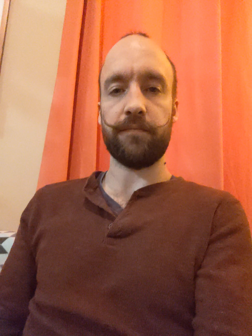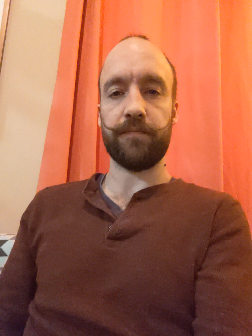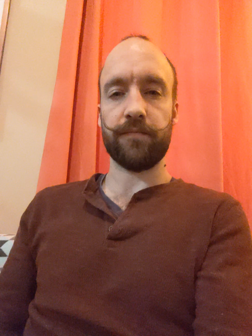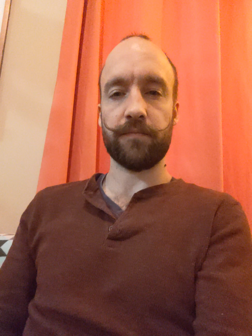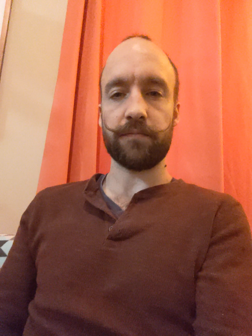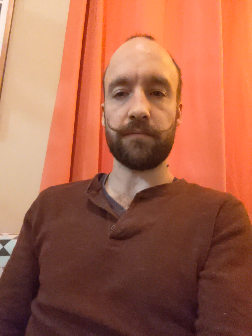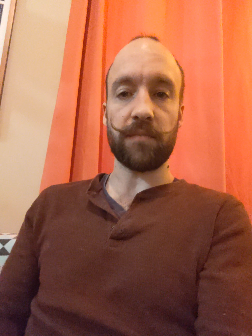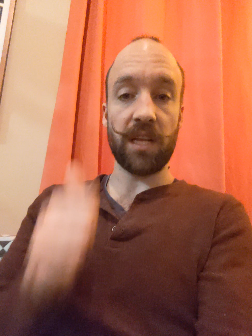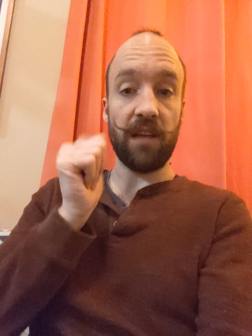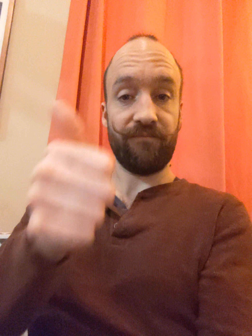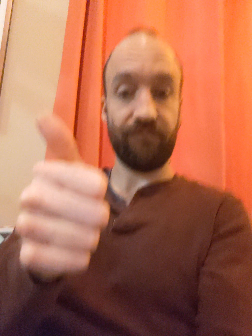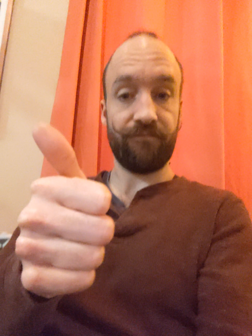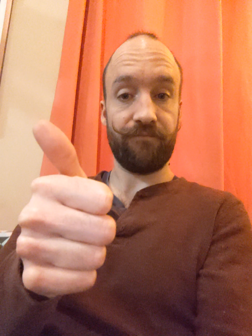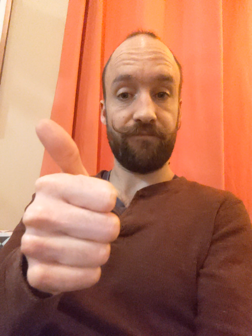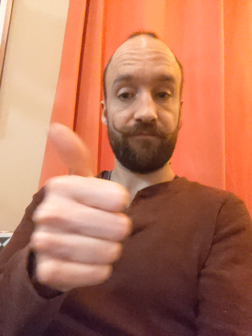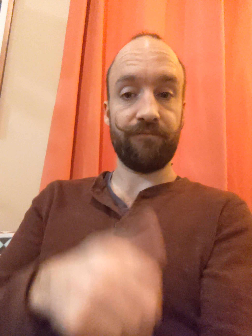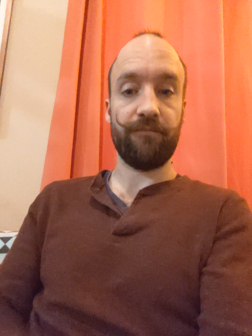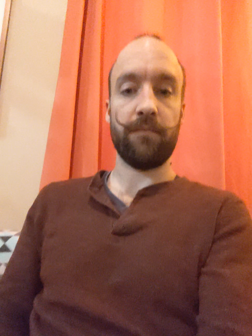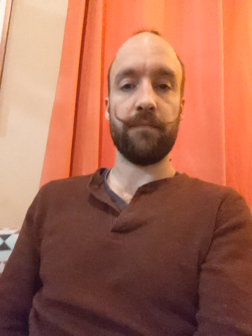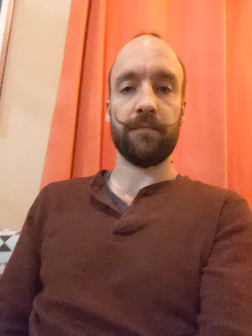yourself